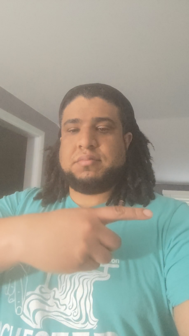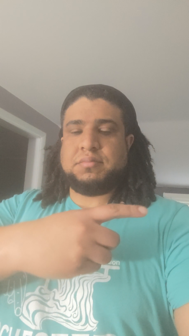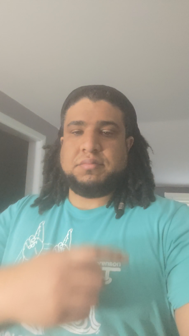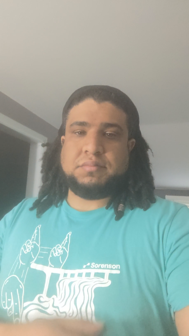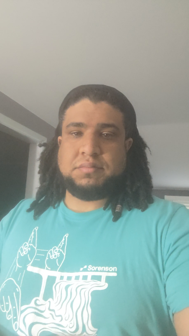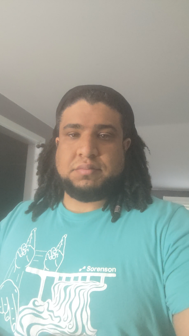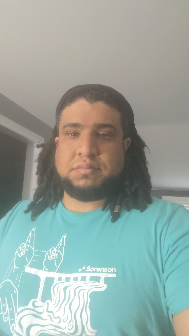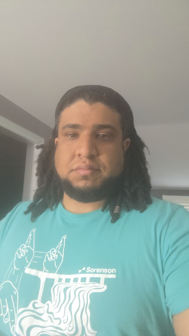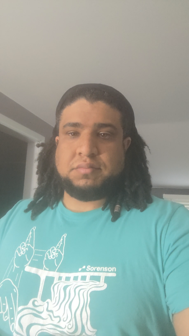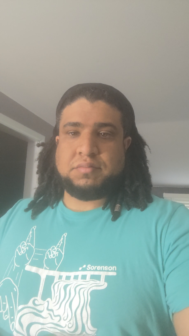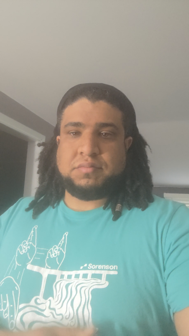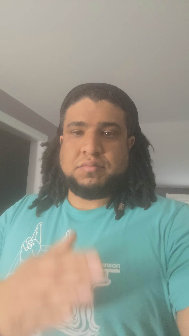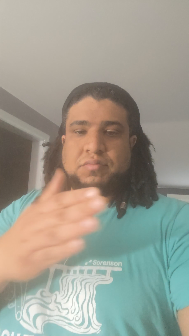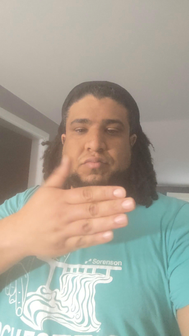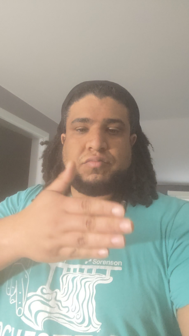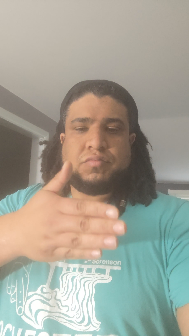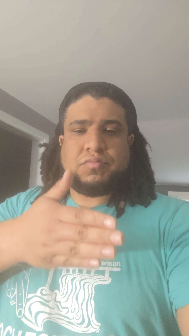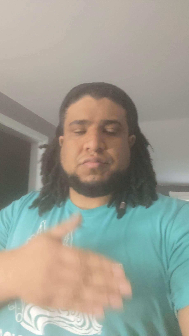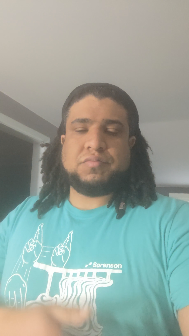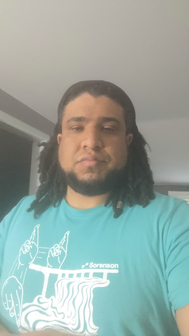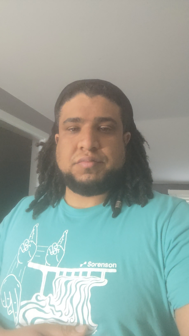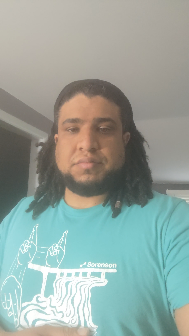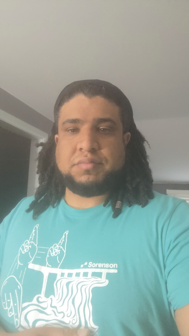share